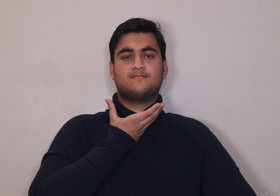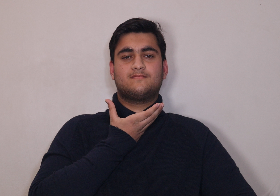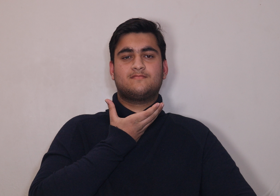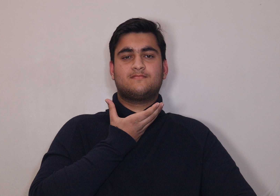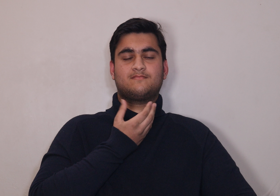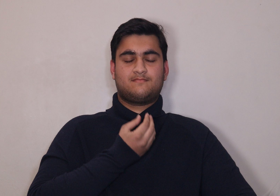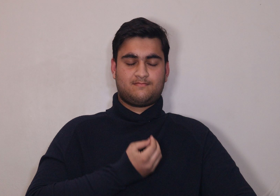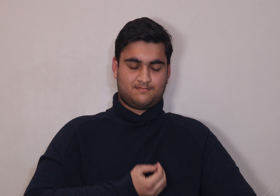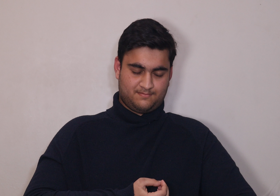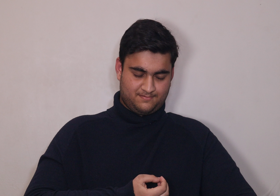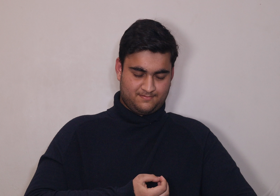sad